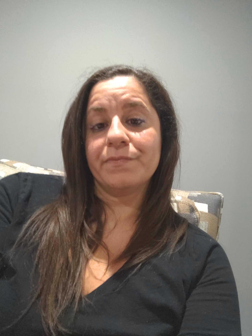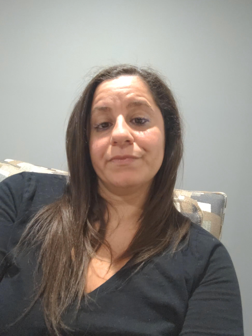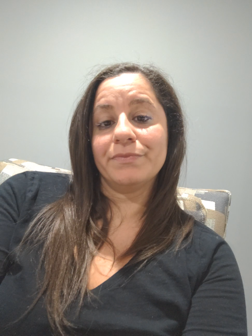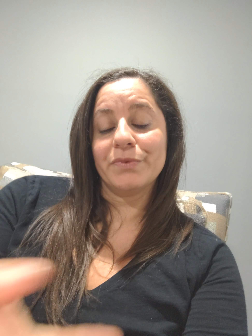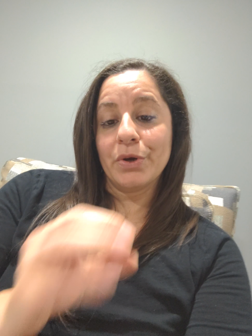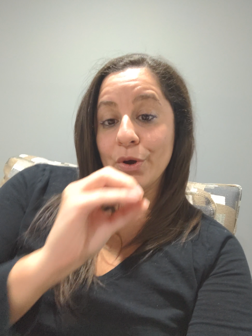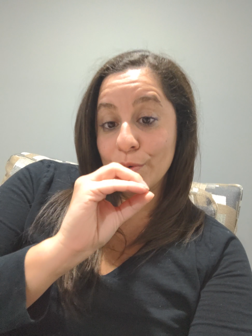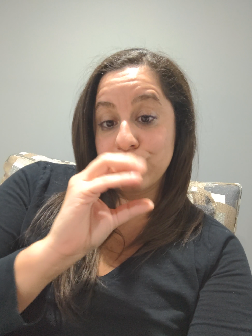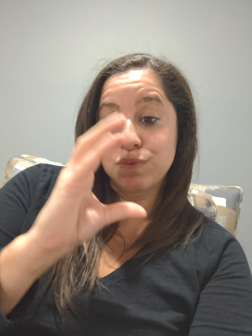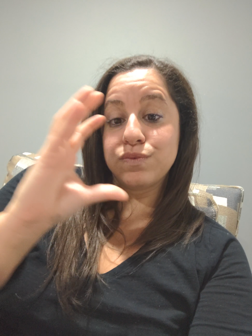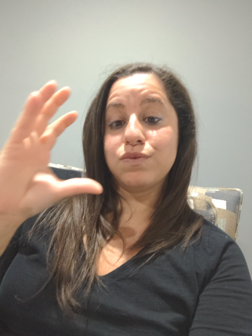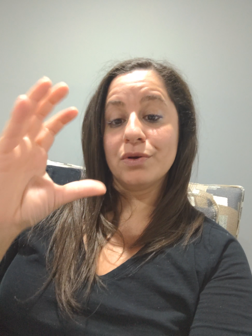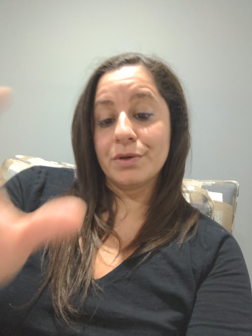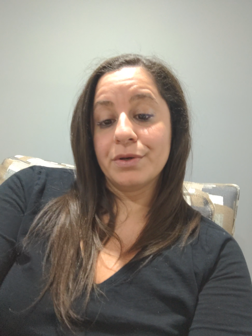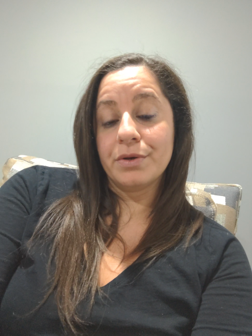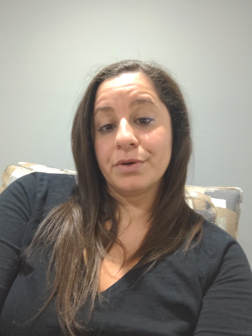balloon